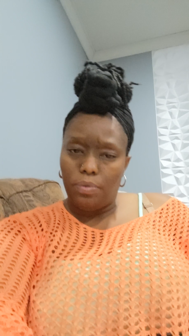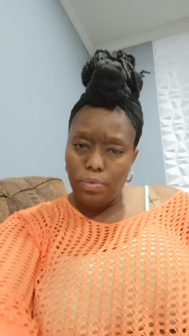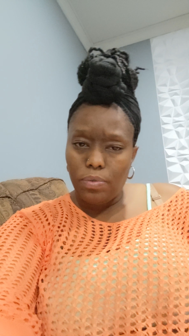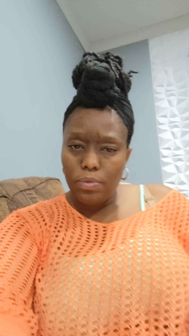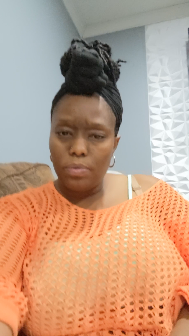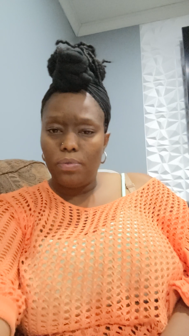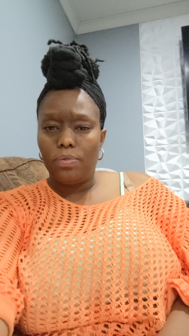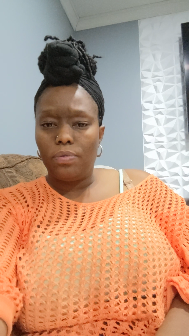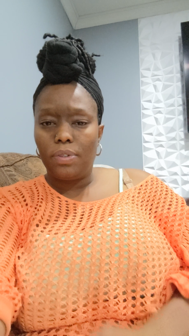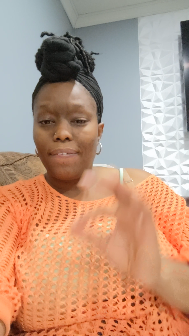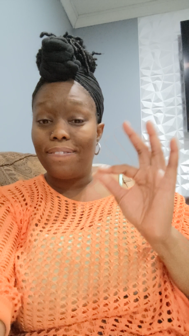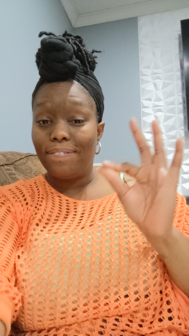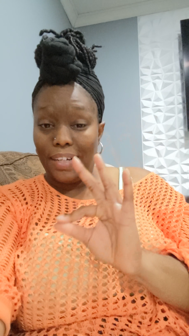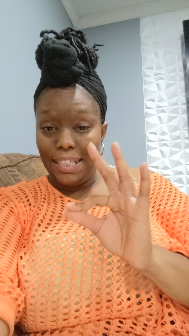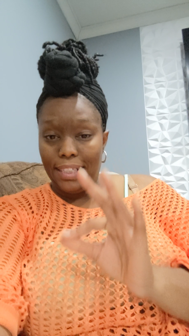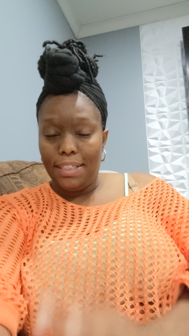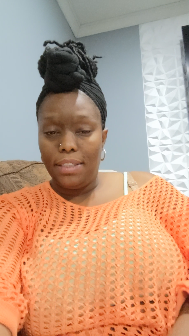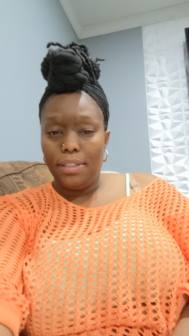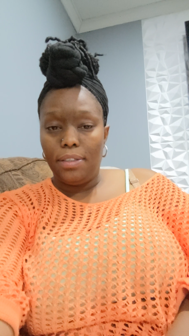fit